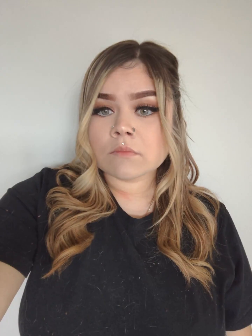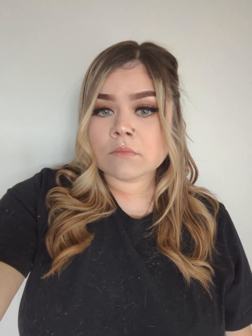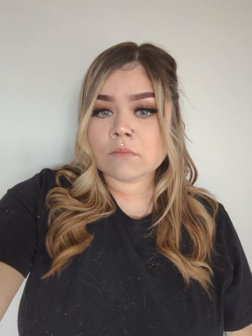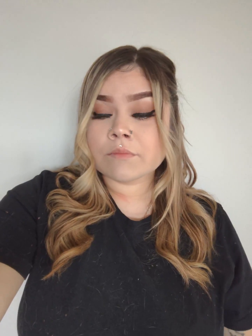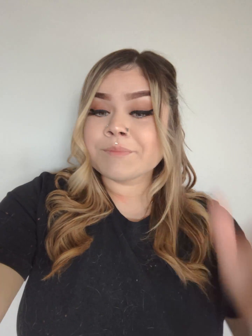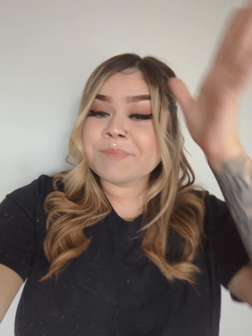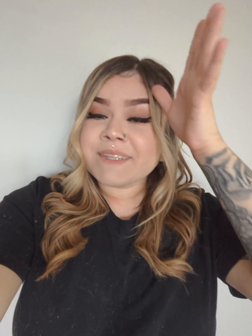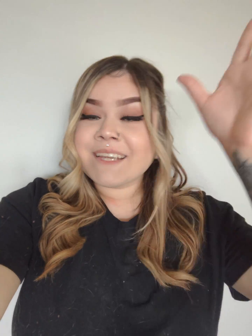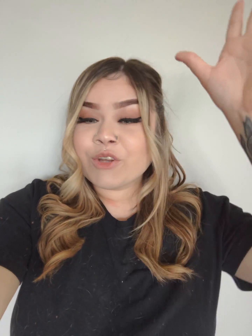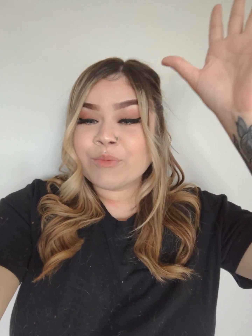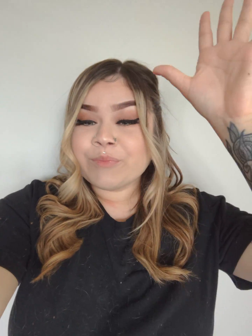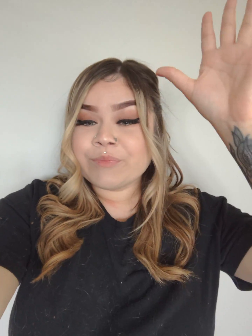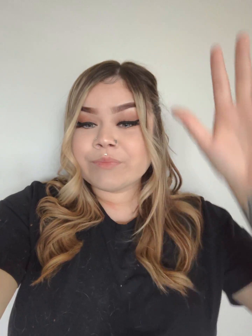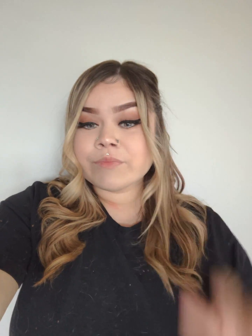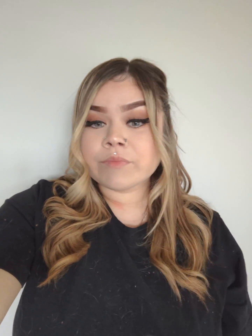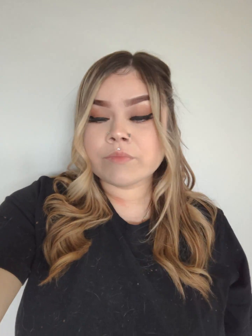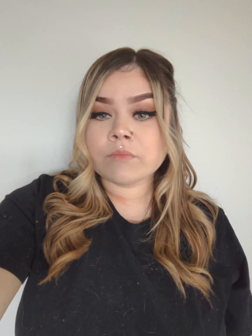deer